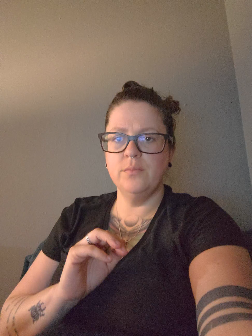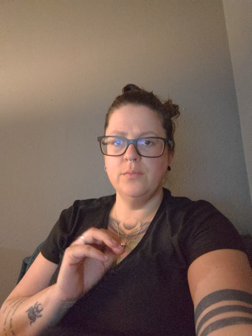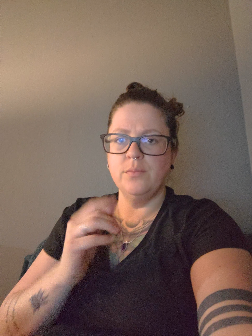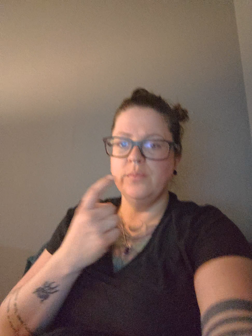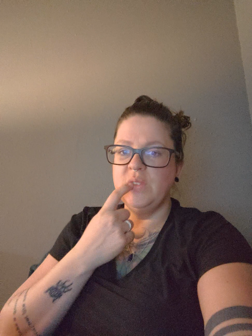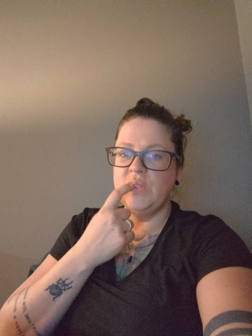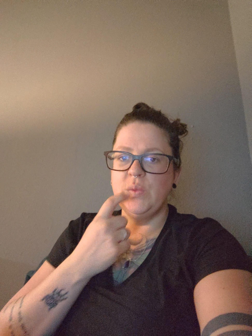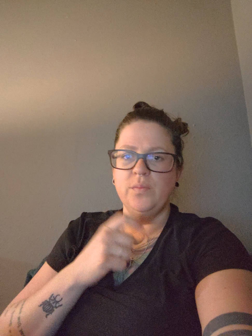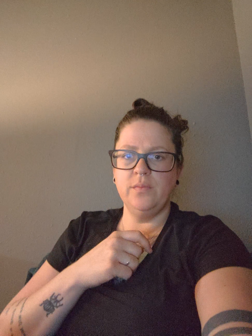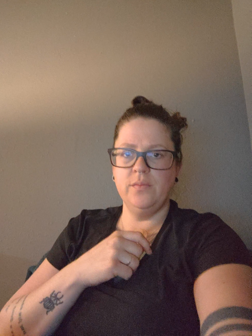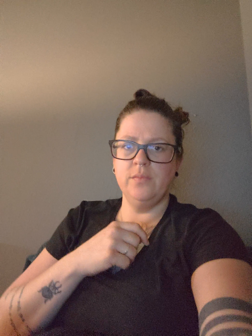tooth